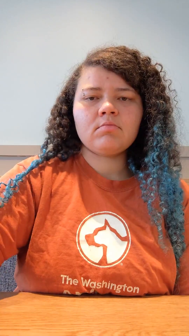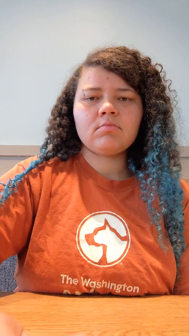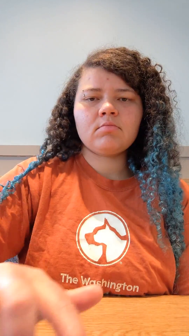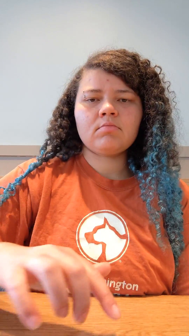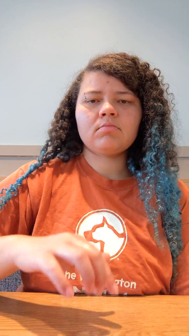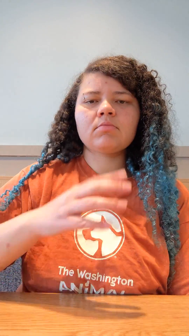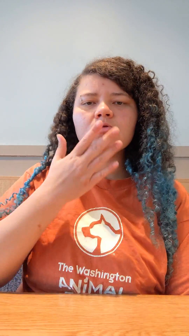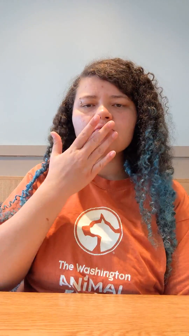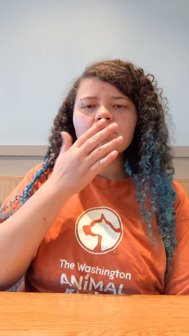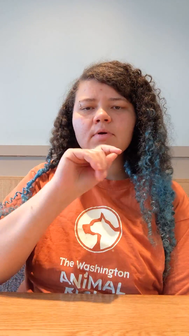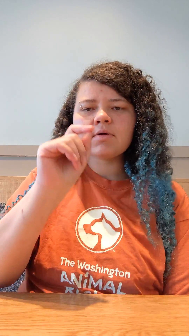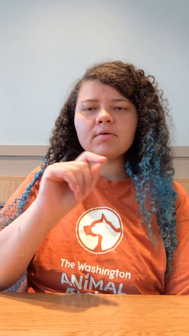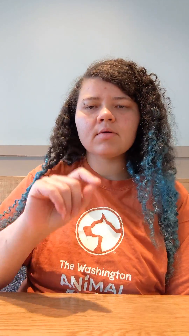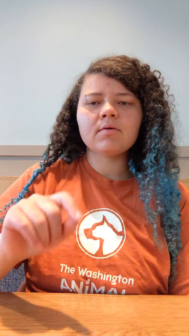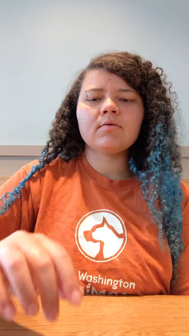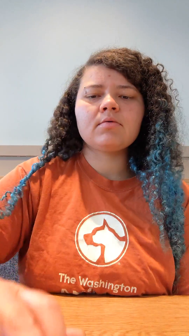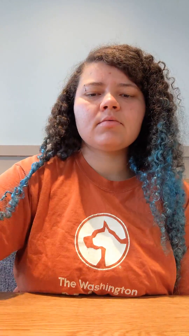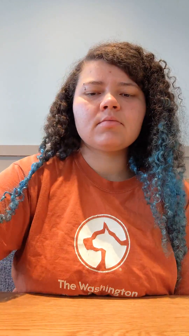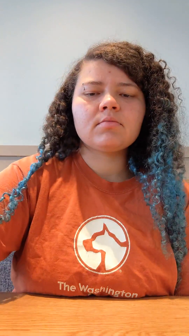crayon